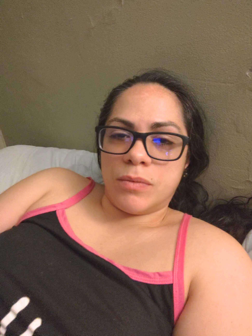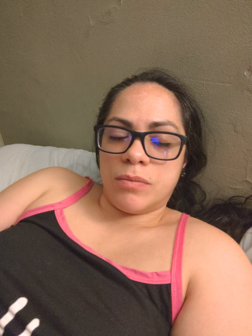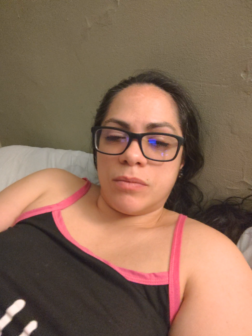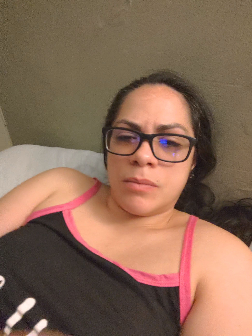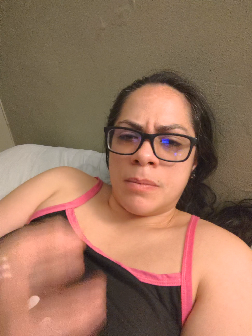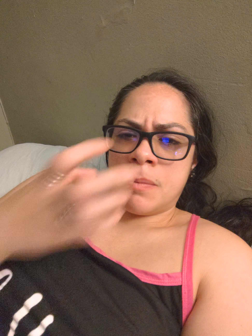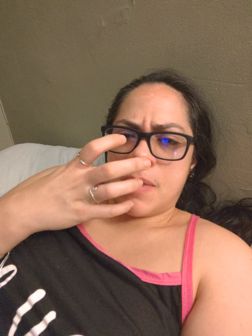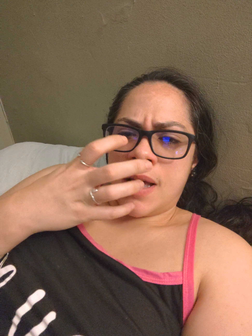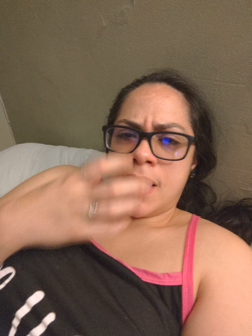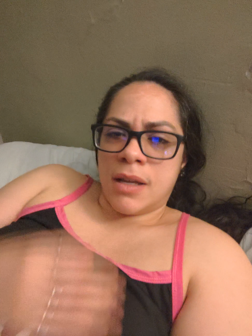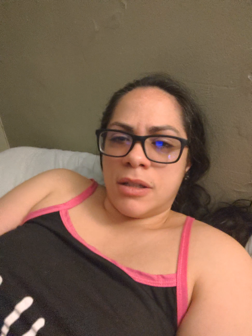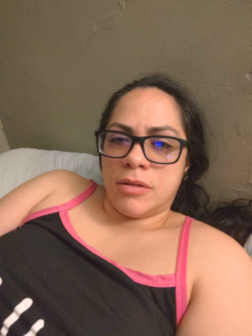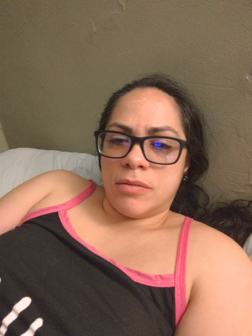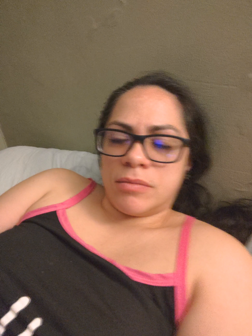mad